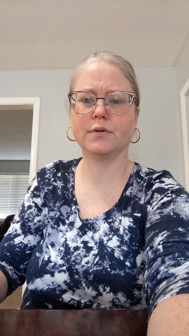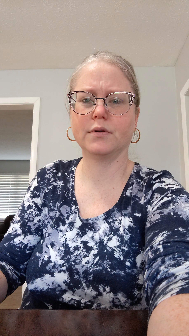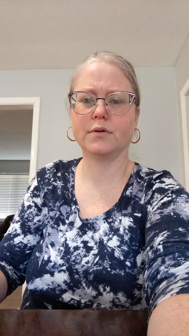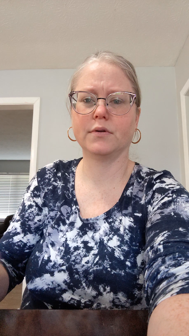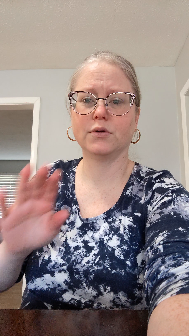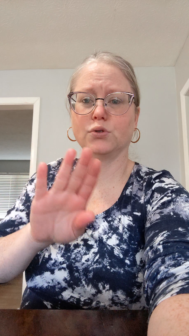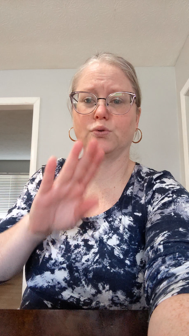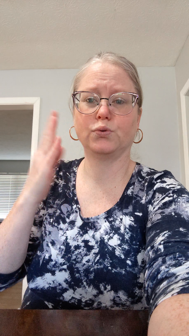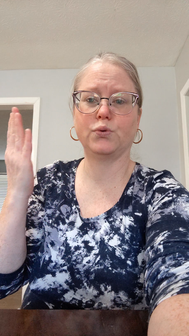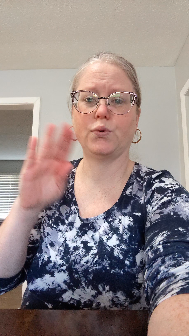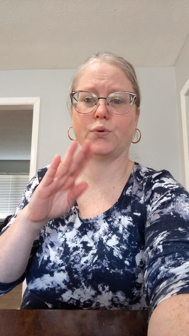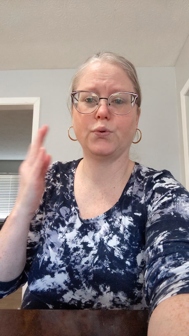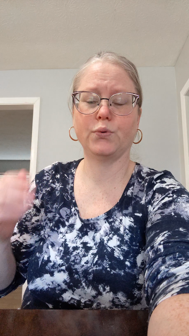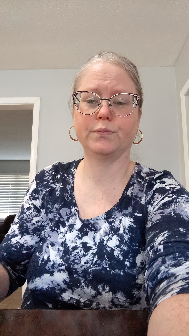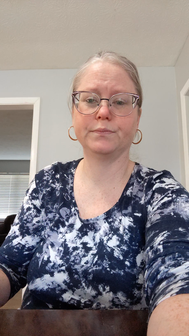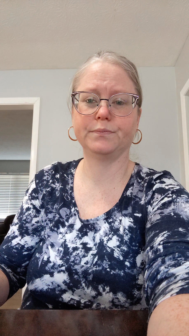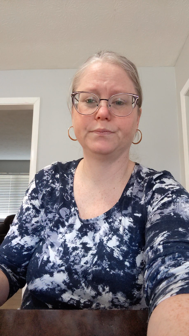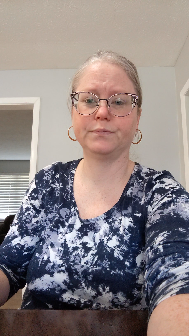door